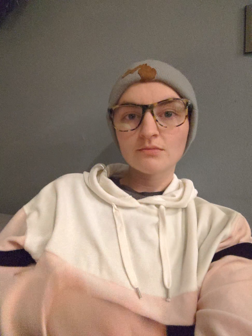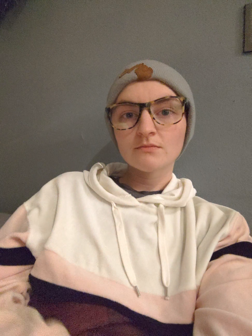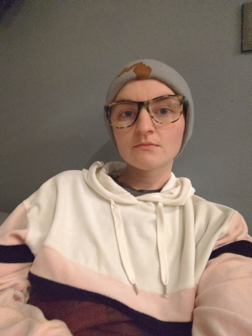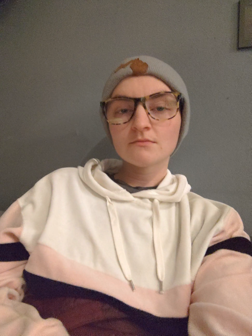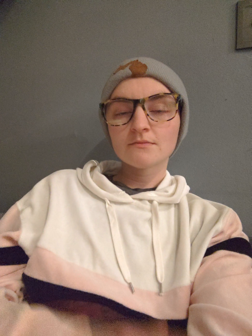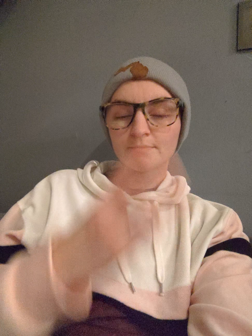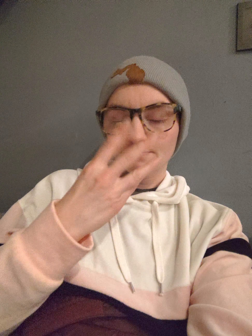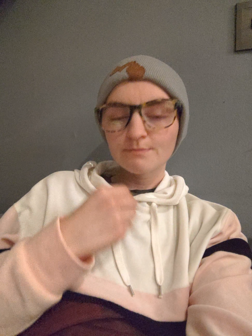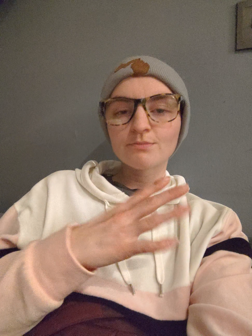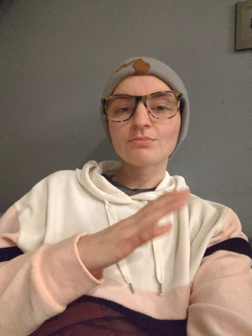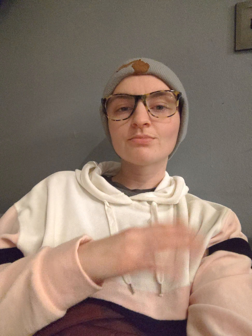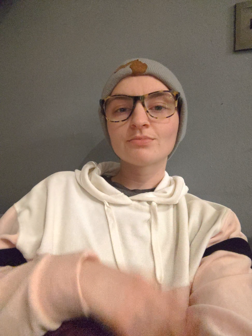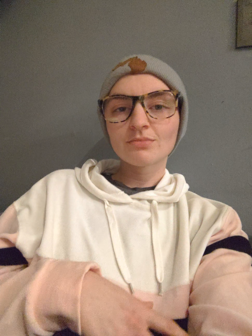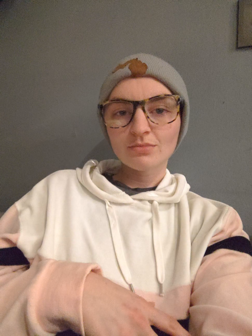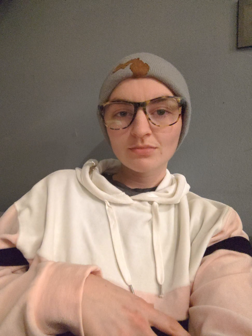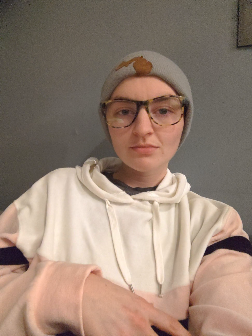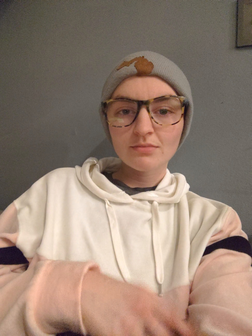nap